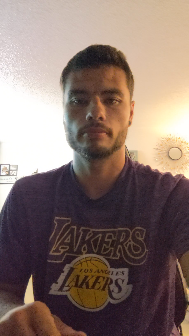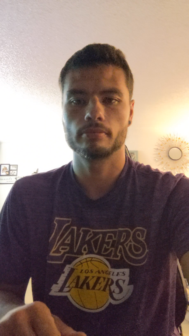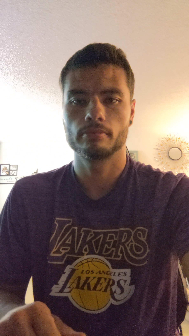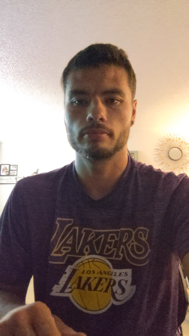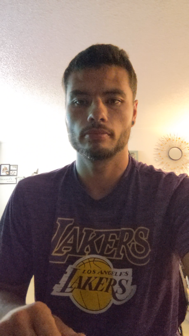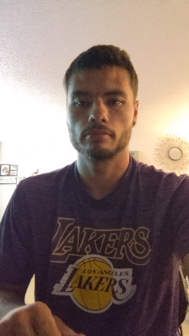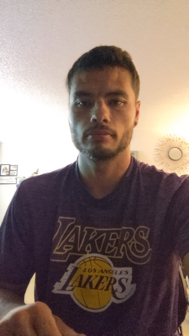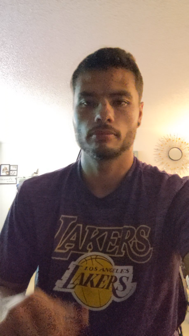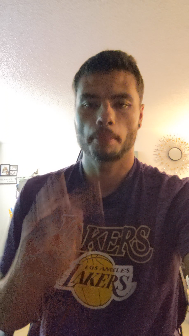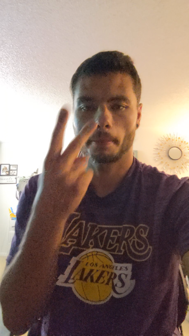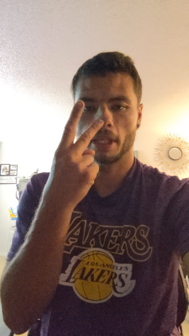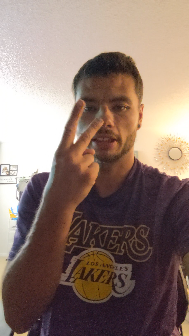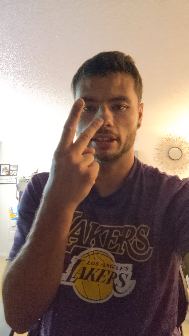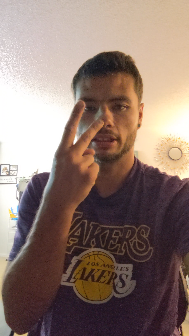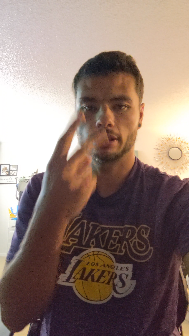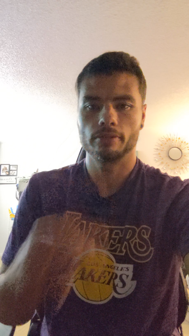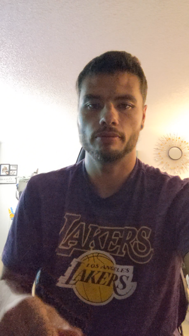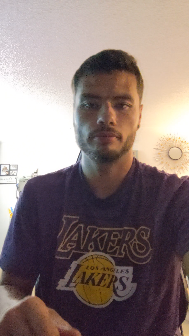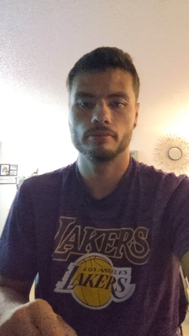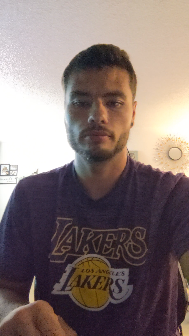penis